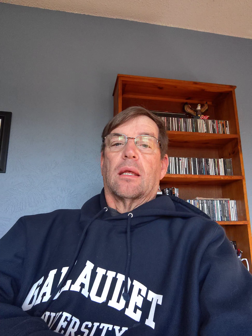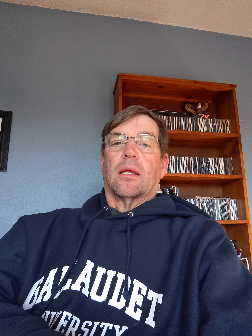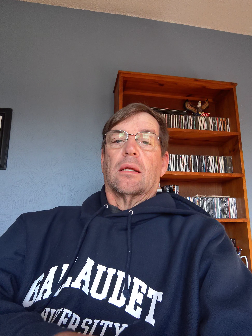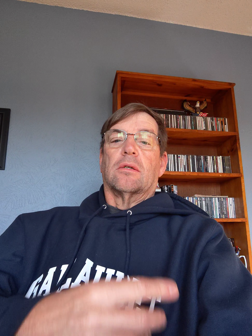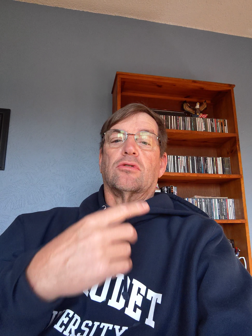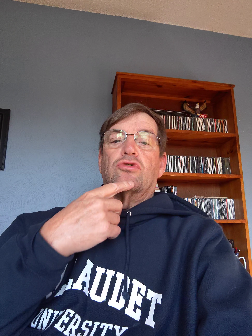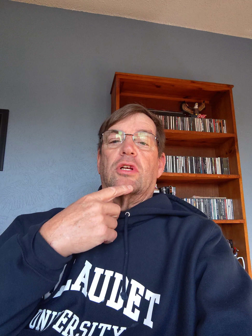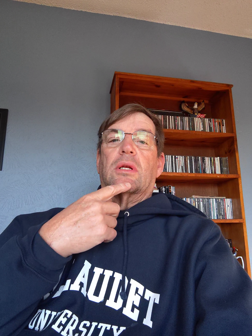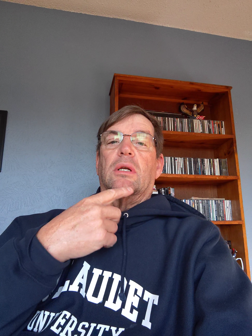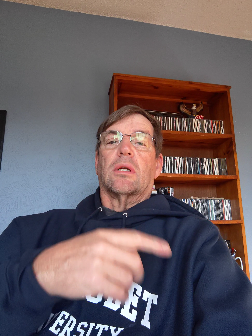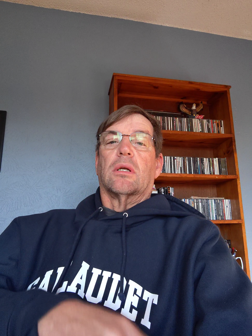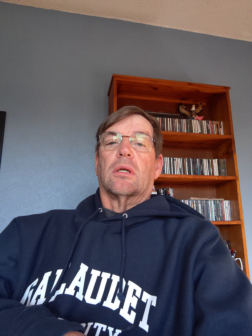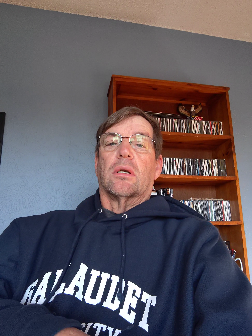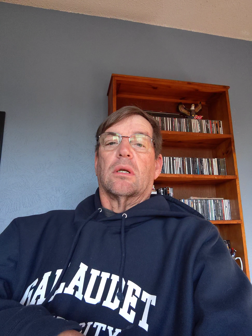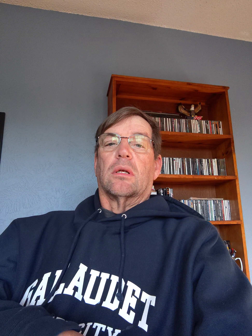chin